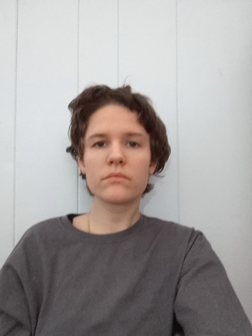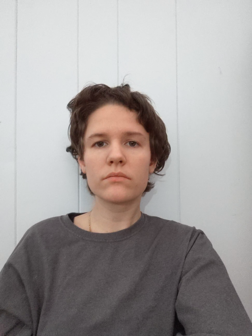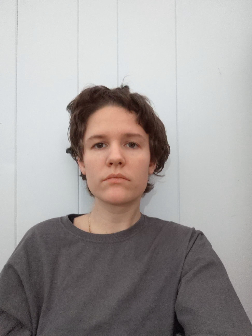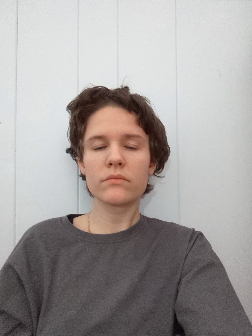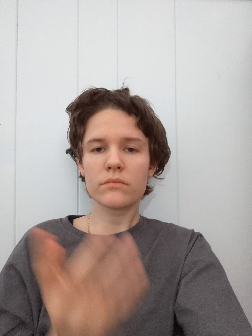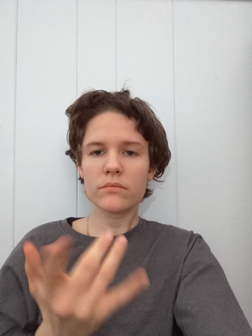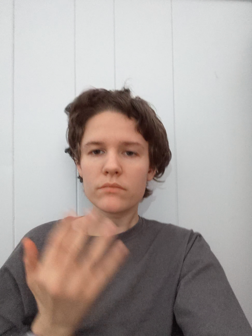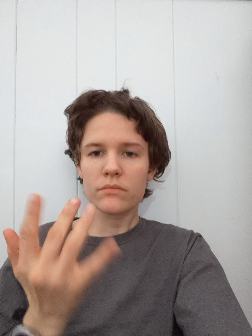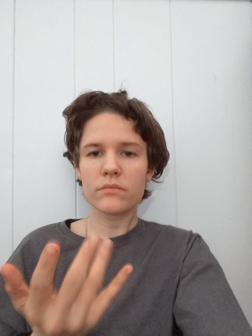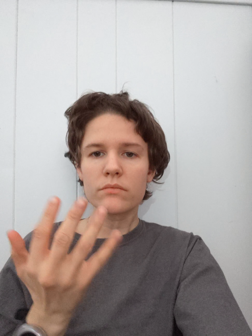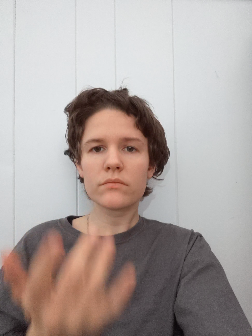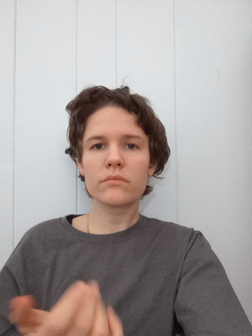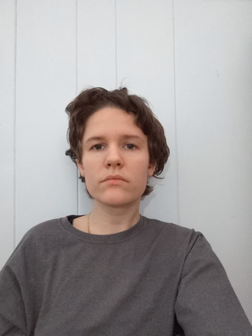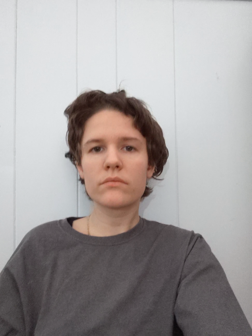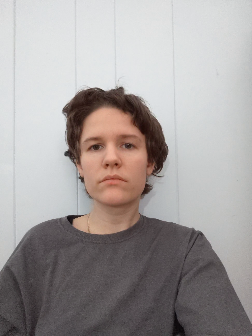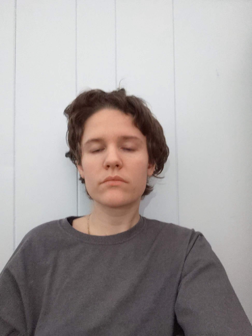wait